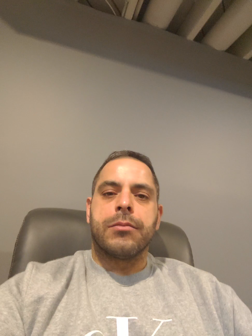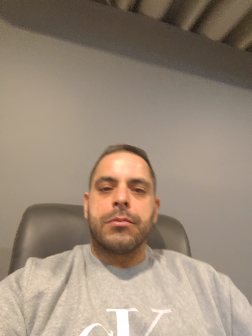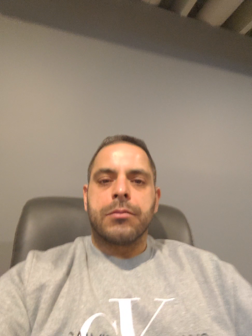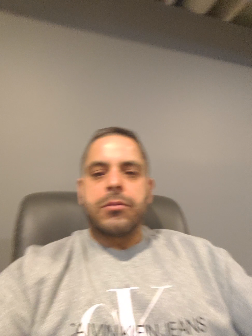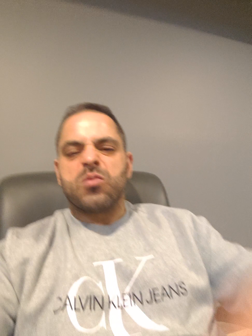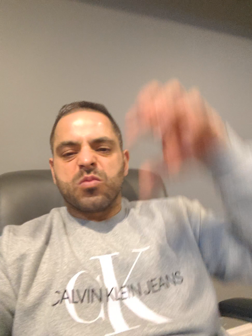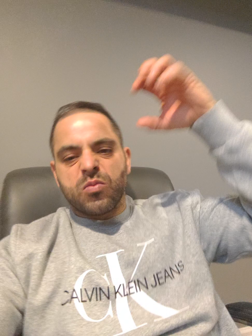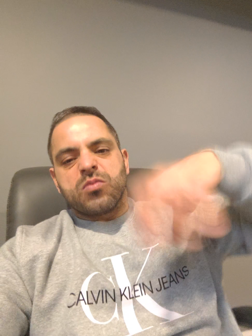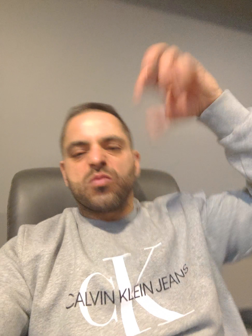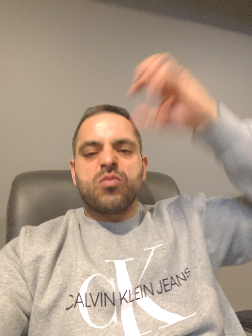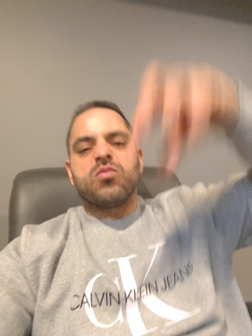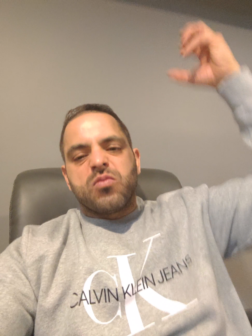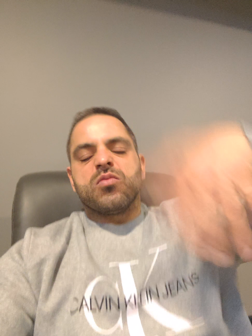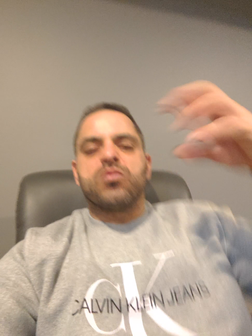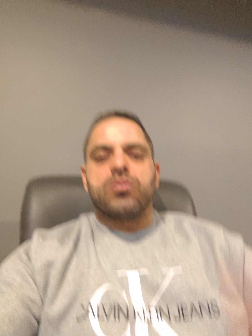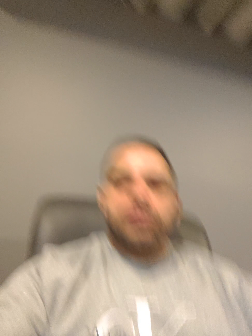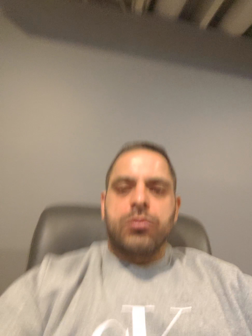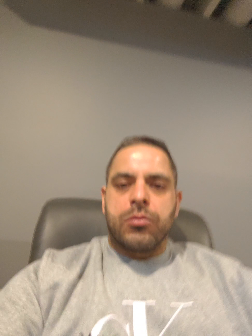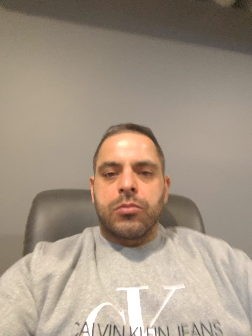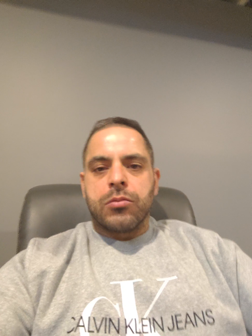rain